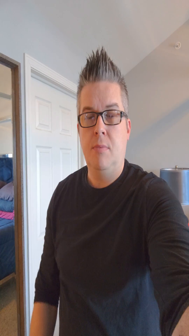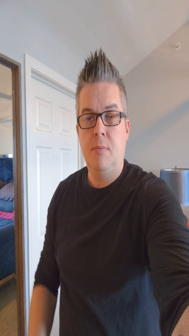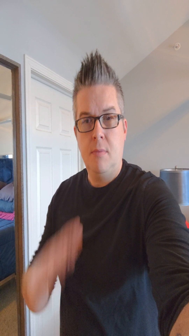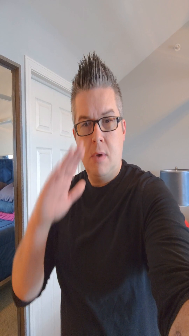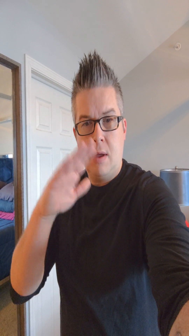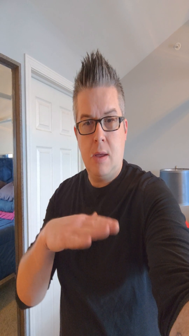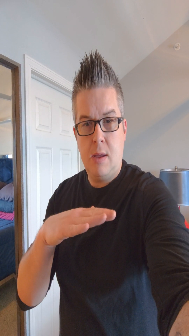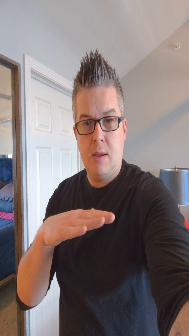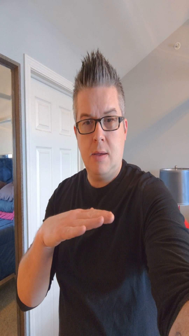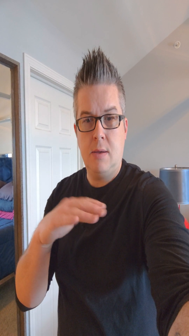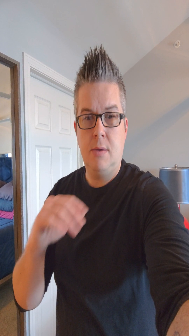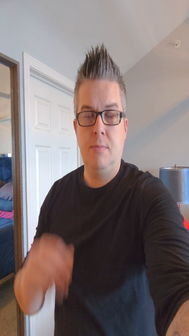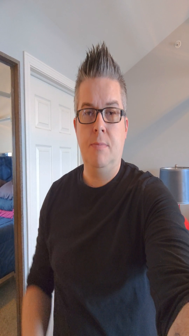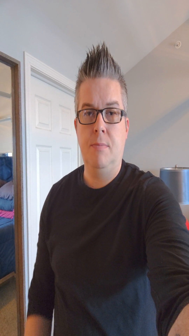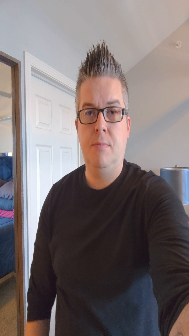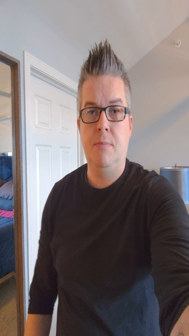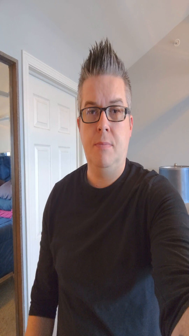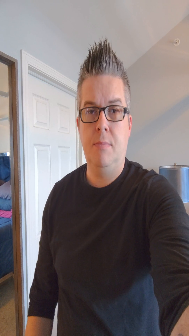on